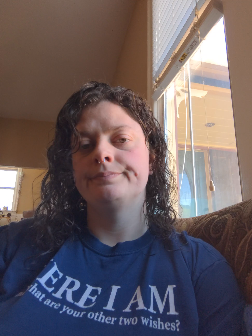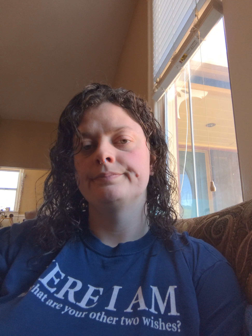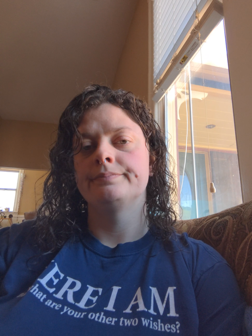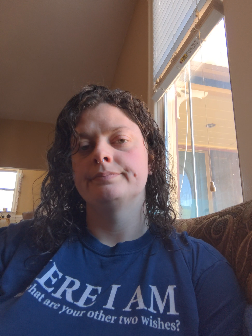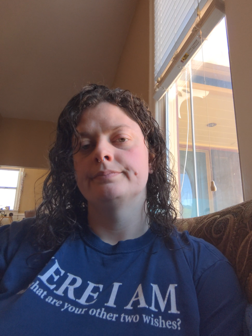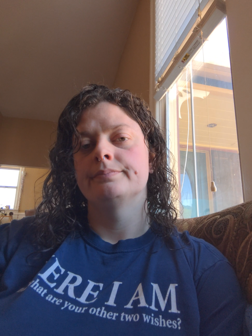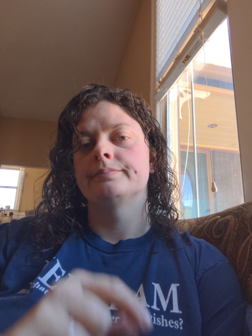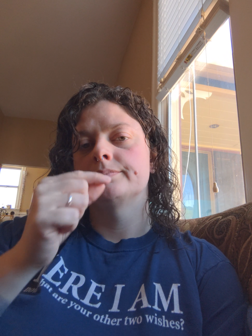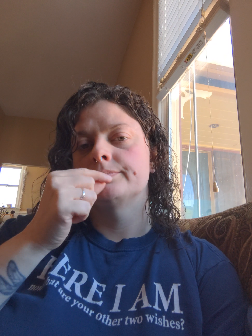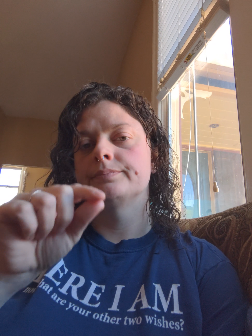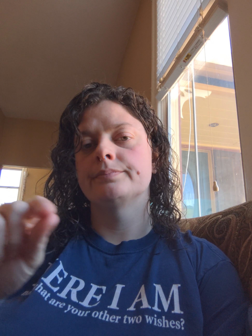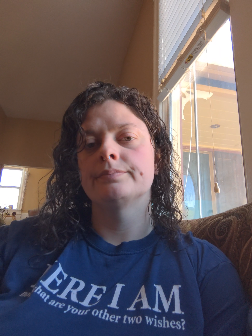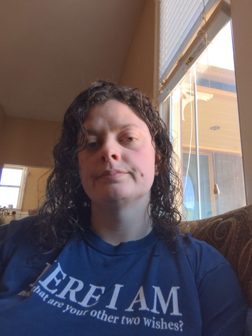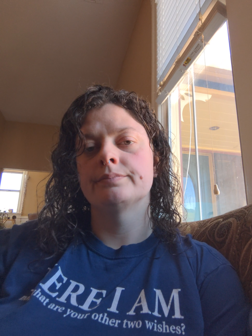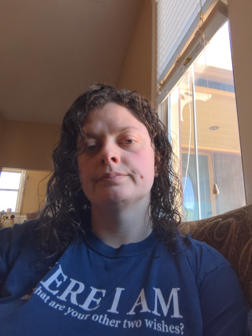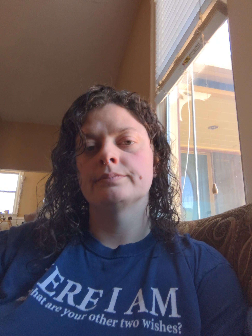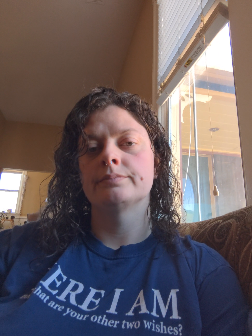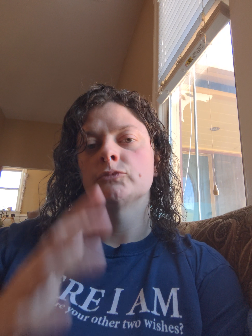pencil